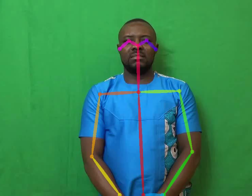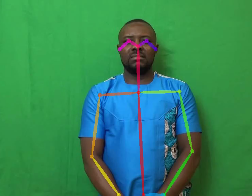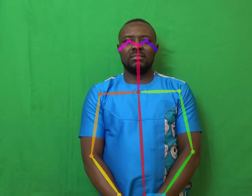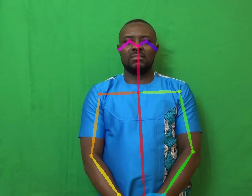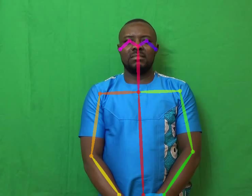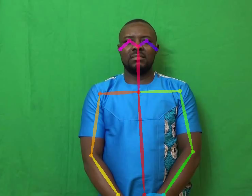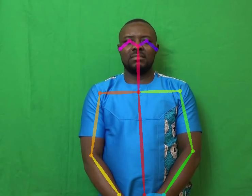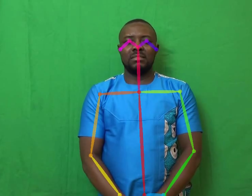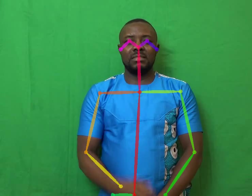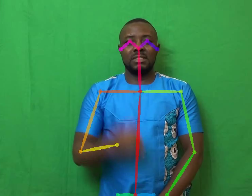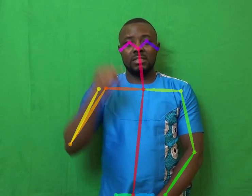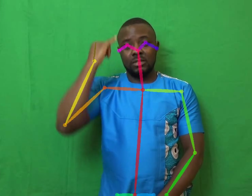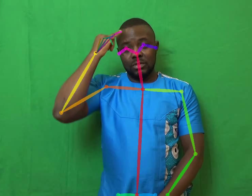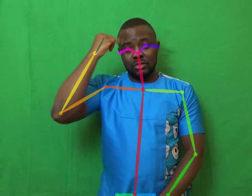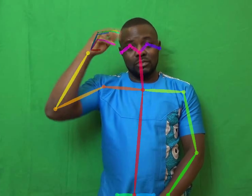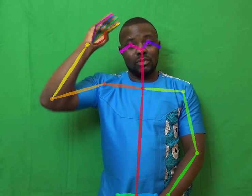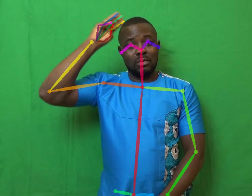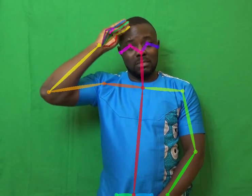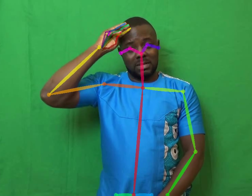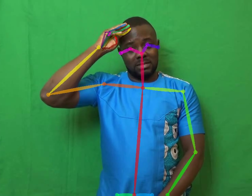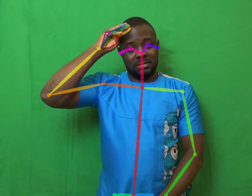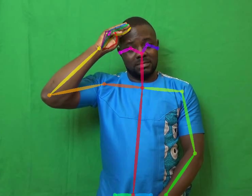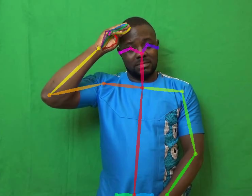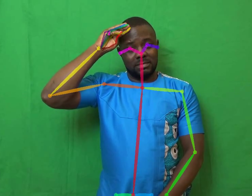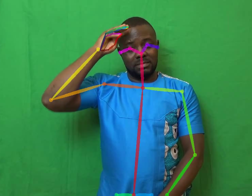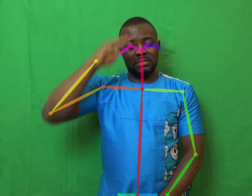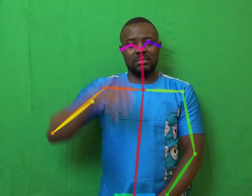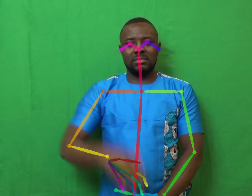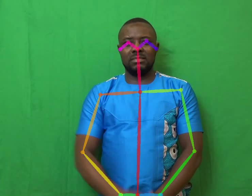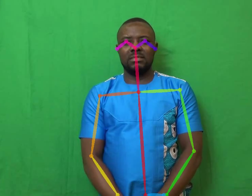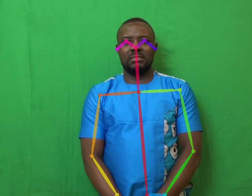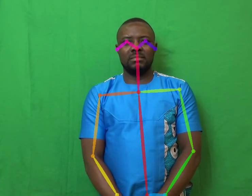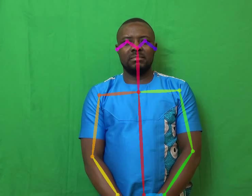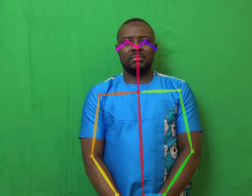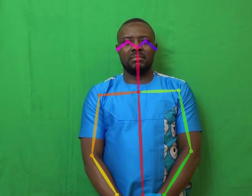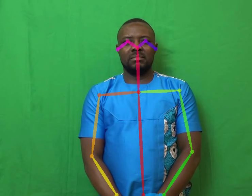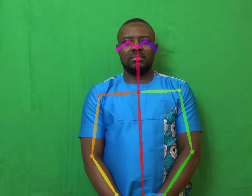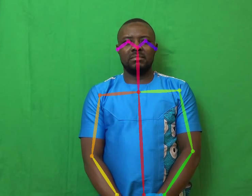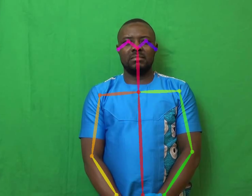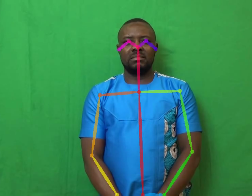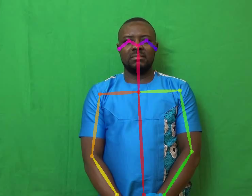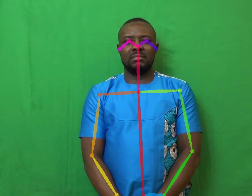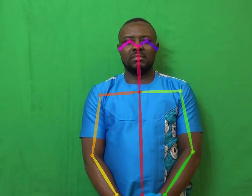John Mahama